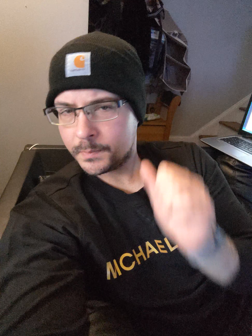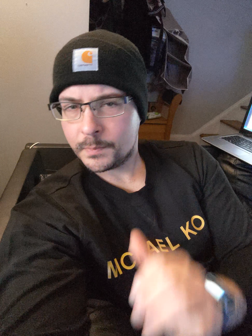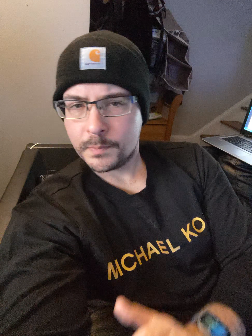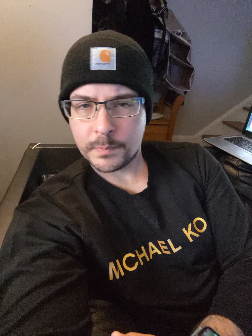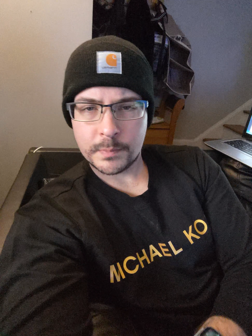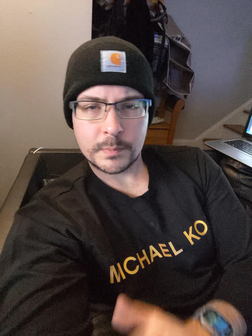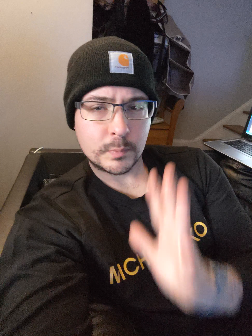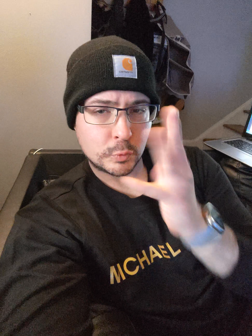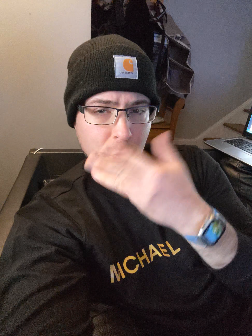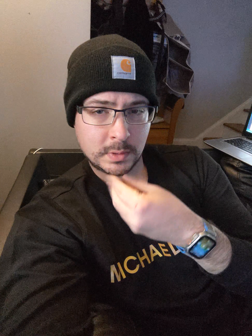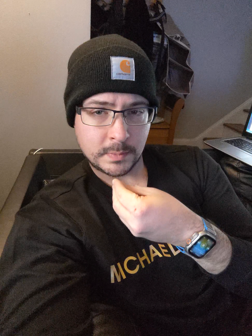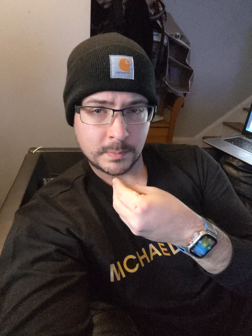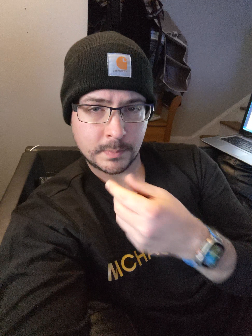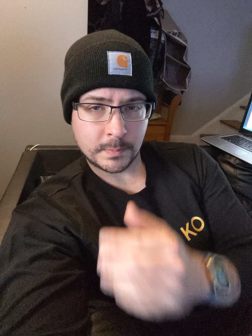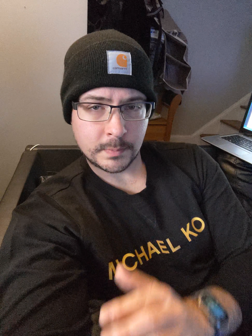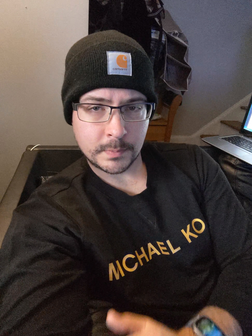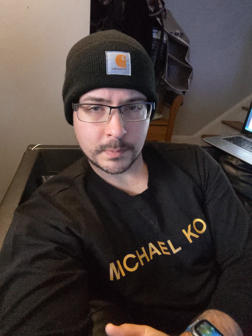pretty